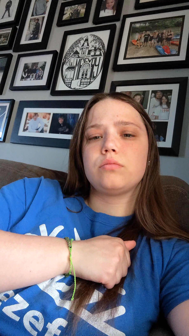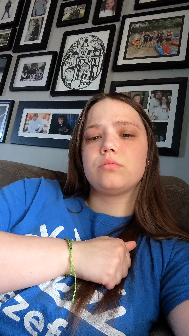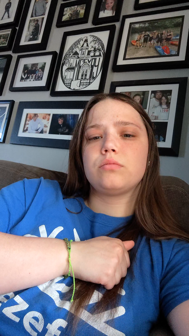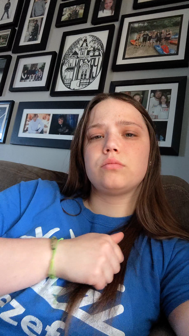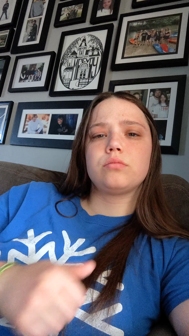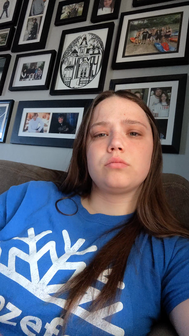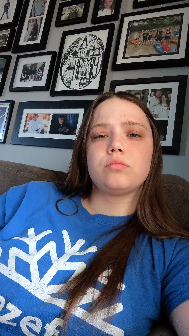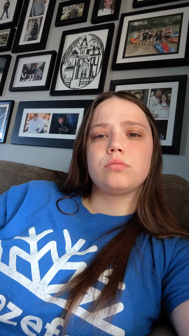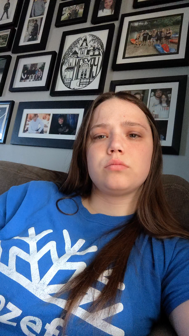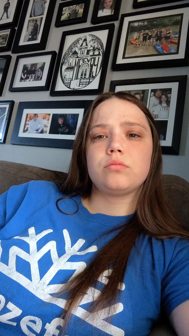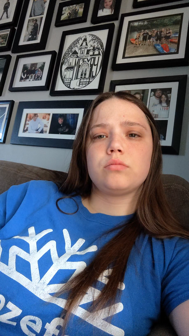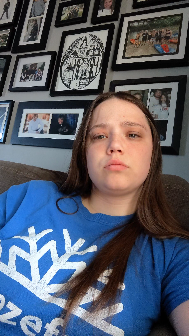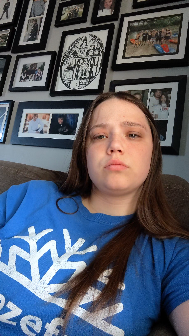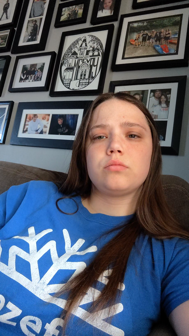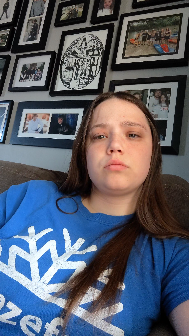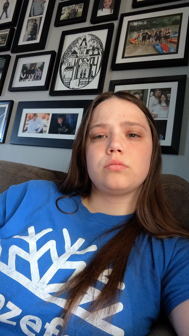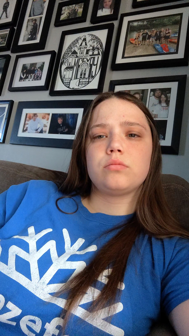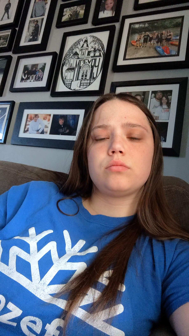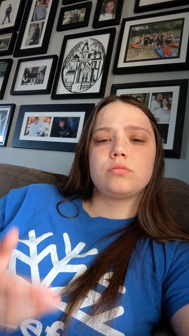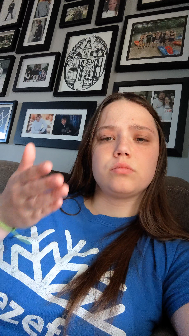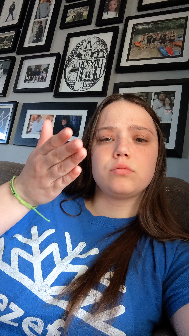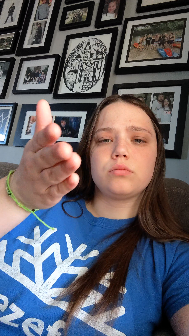oven